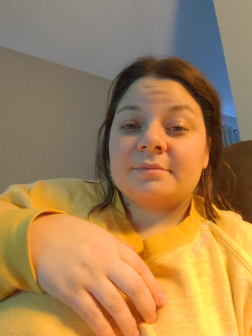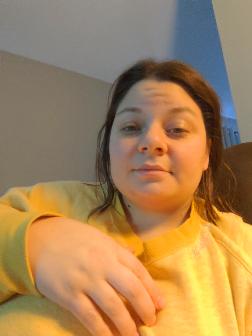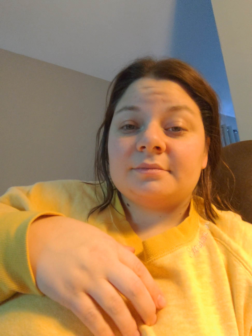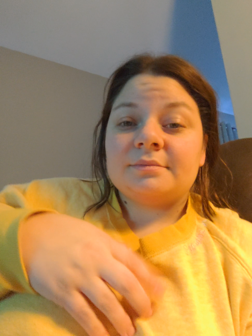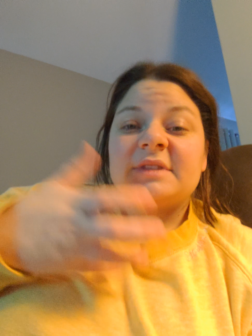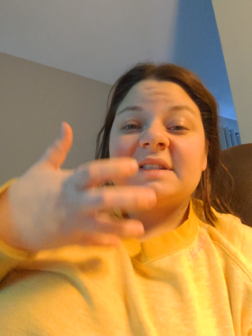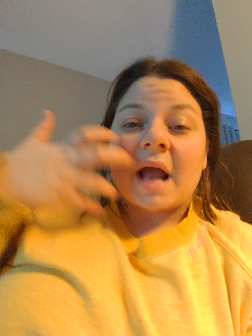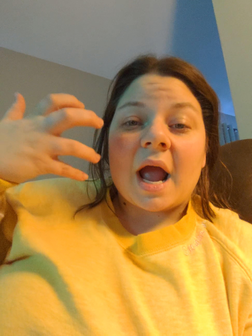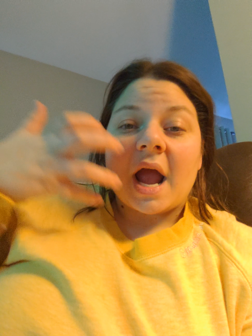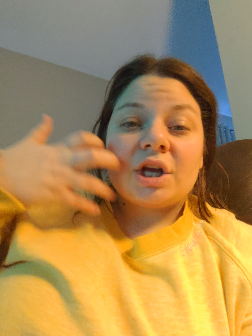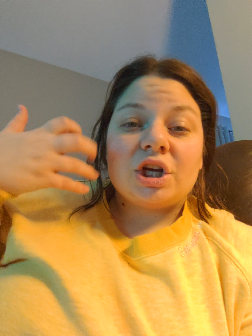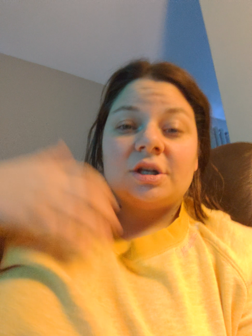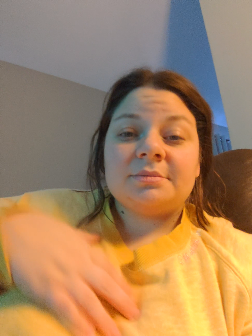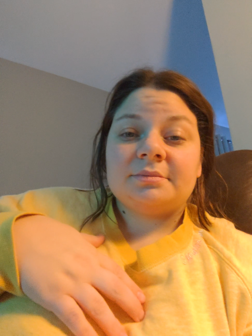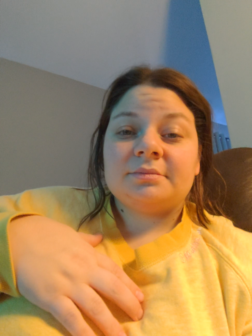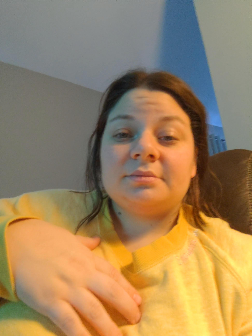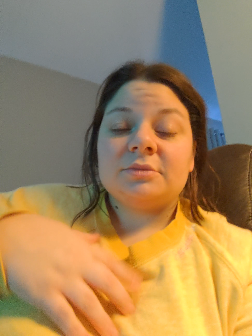tiger